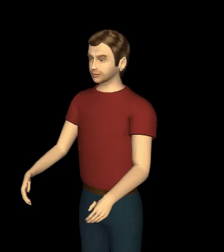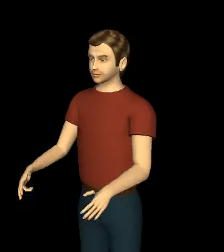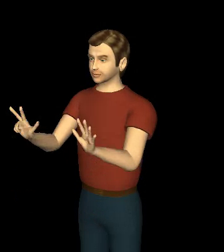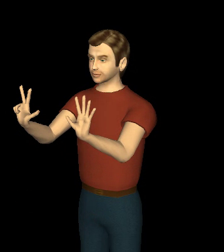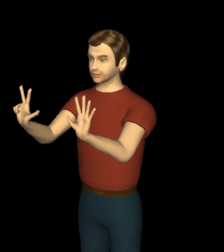8